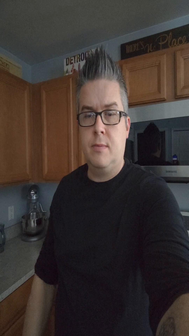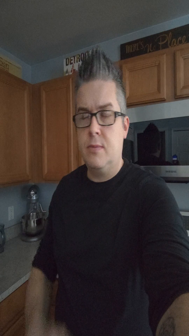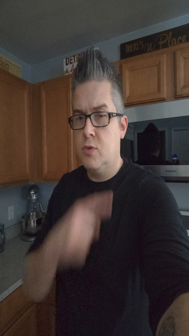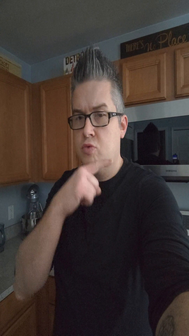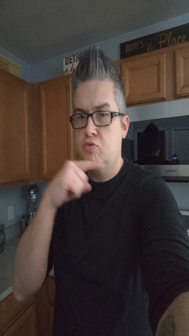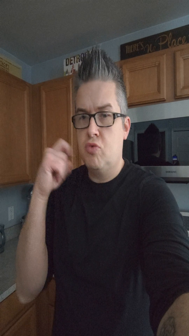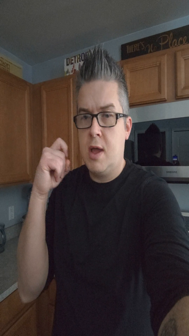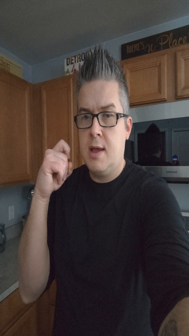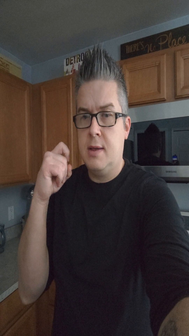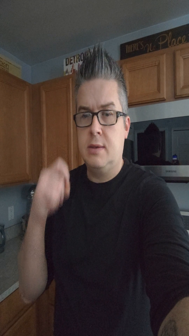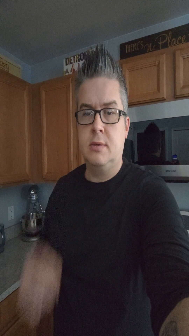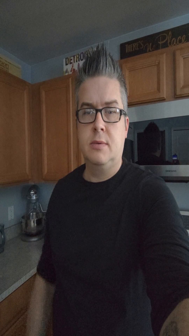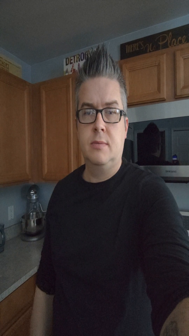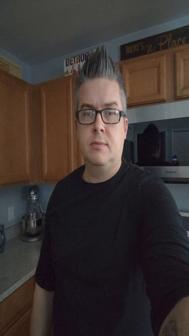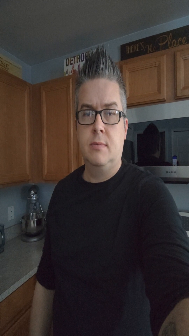dry